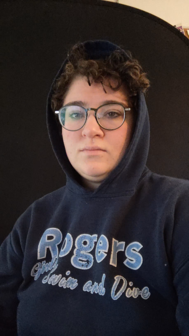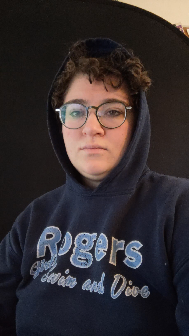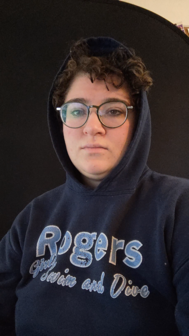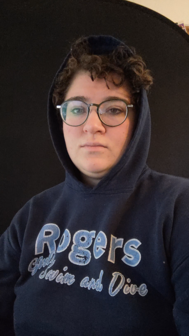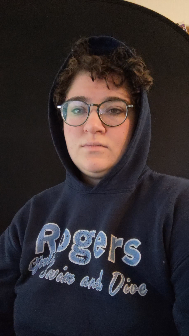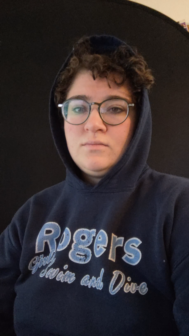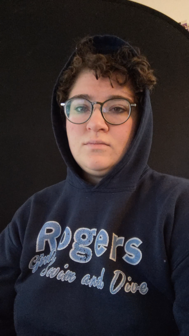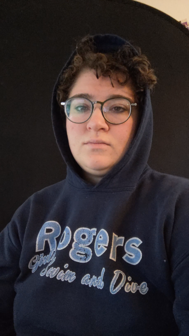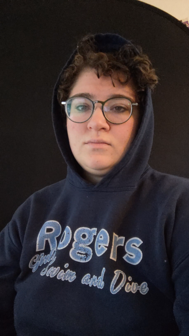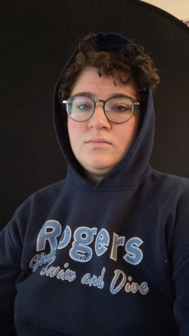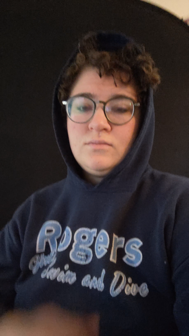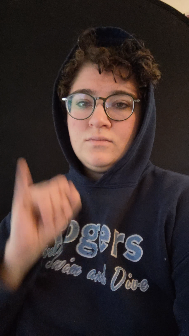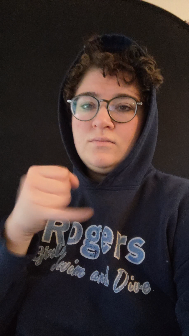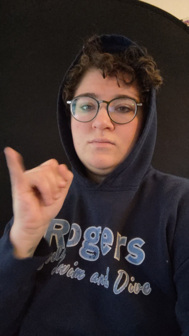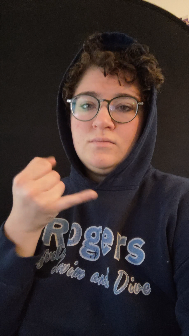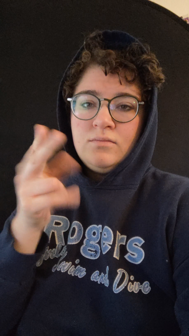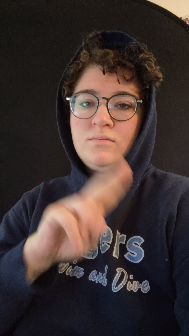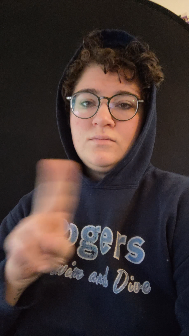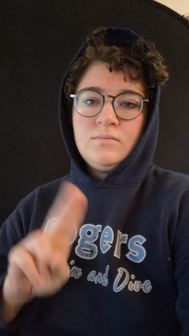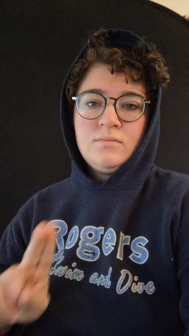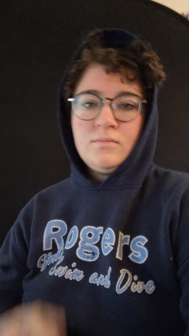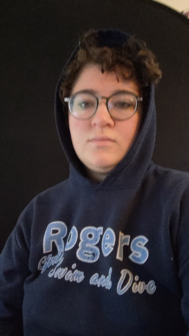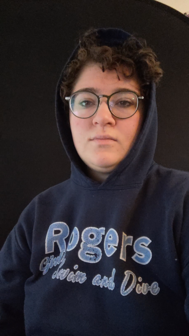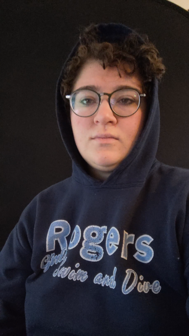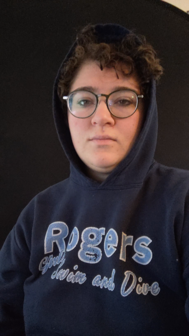jelly